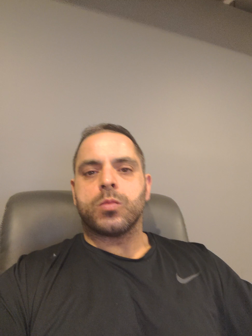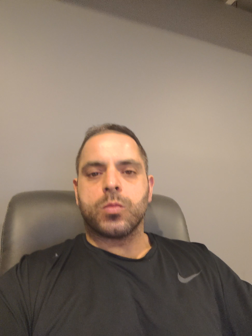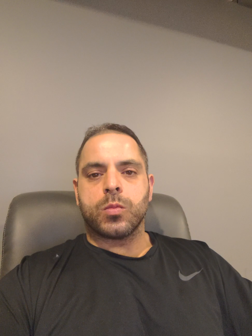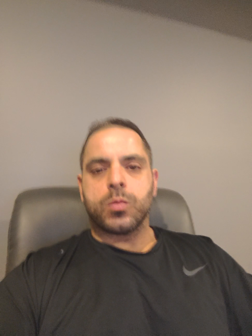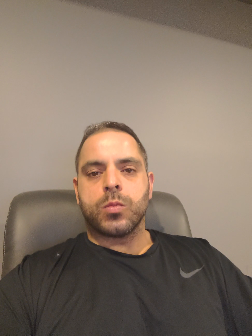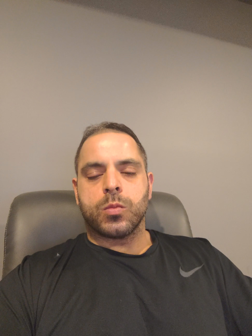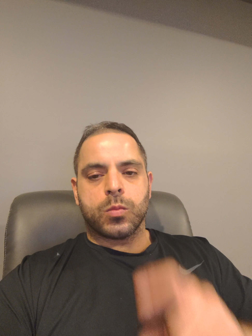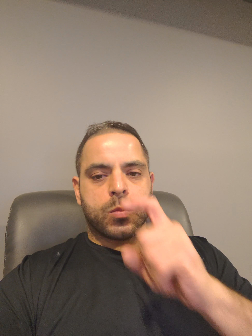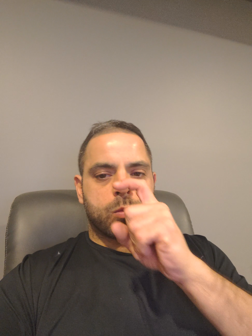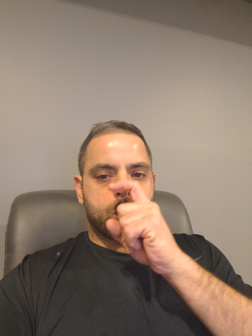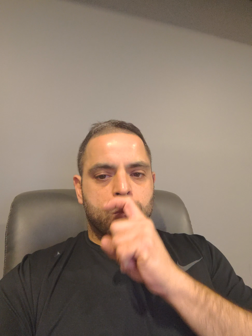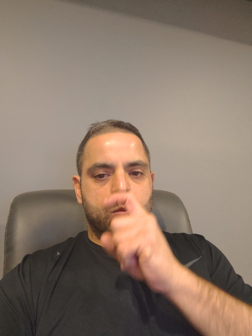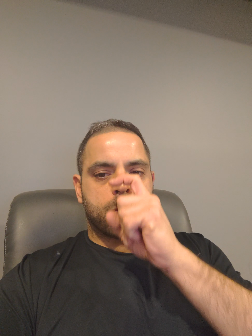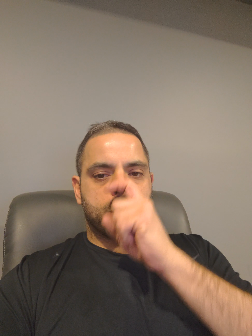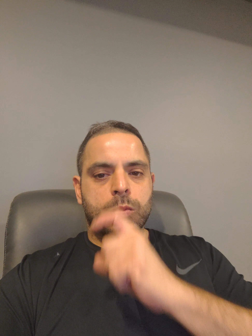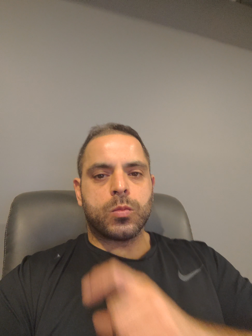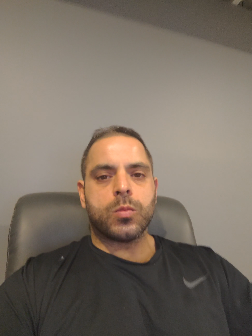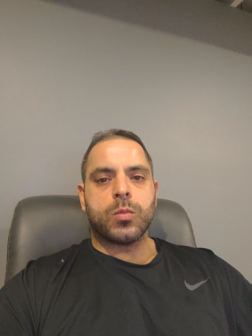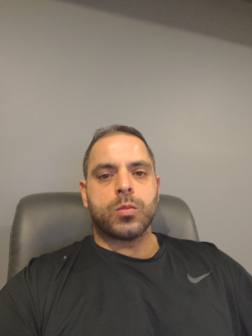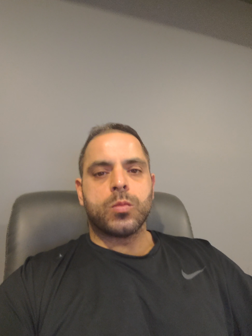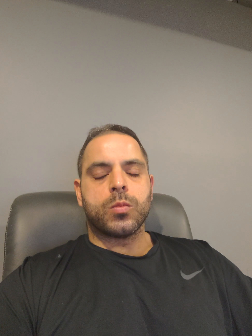doll